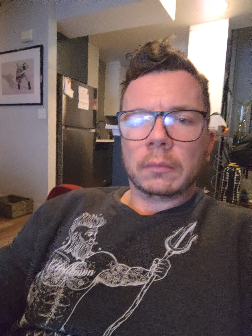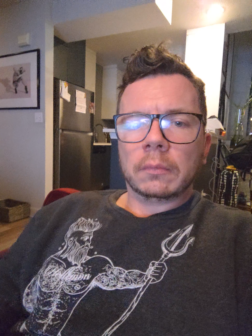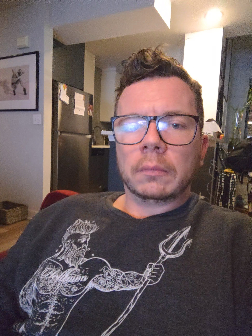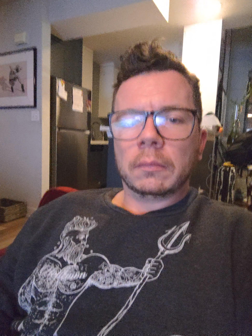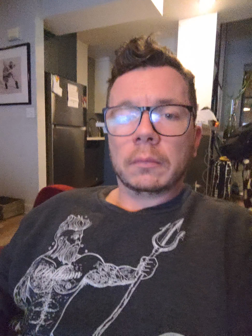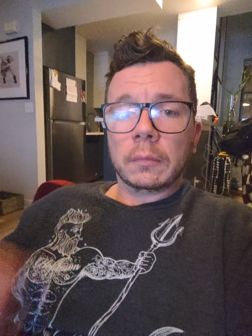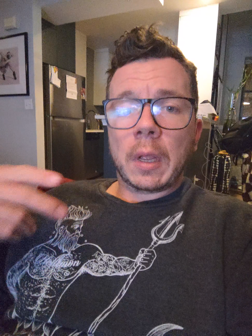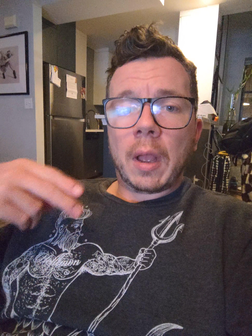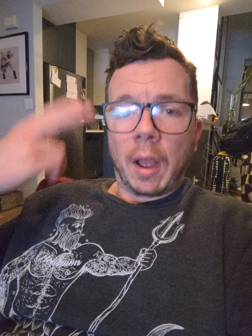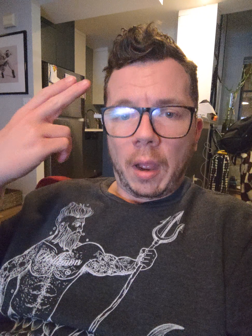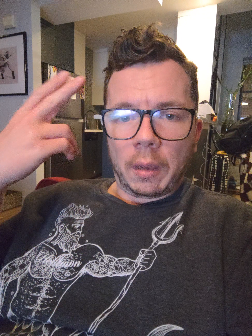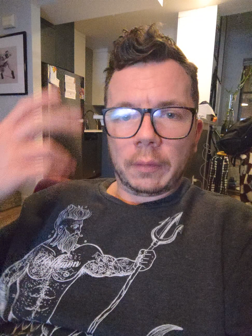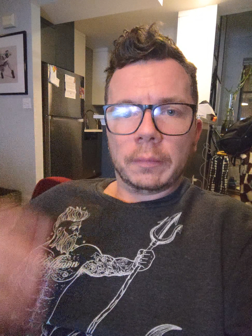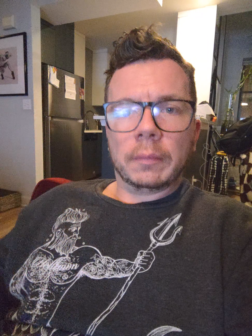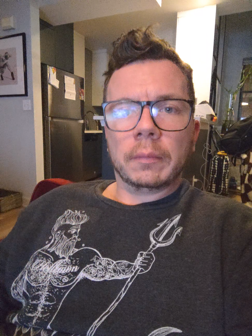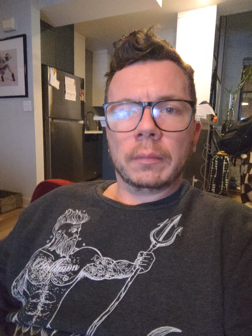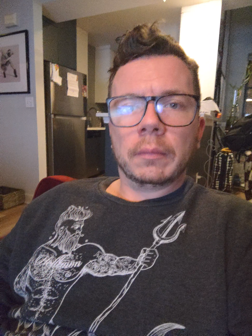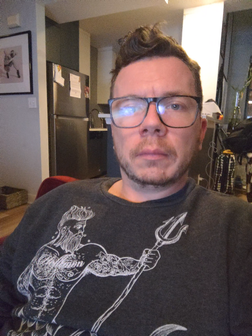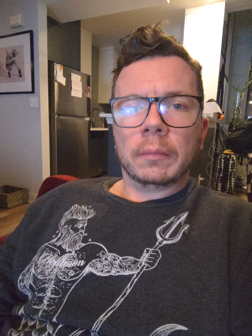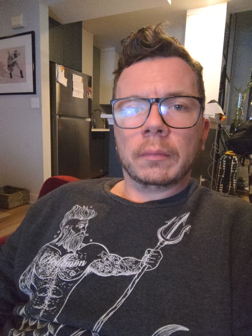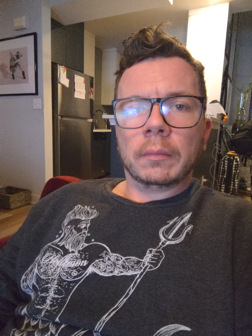high